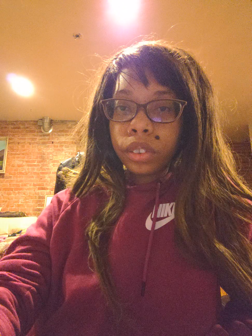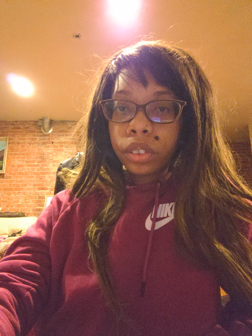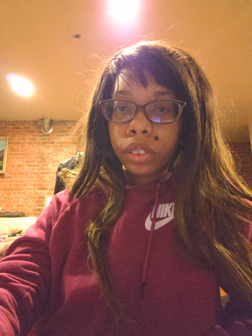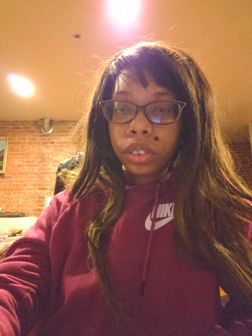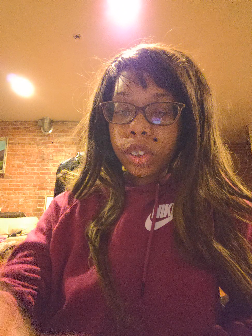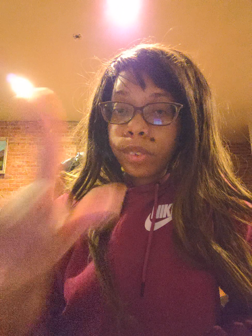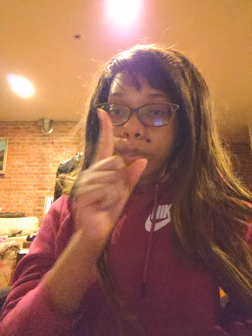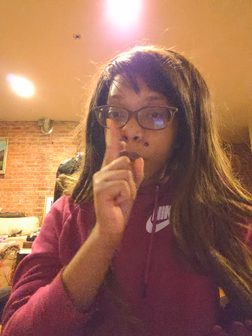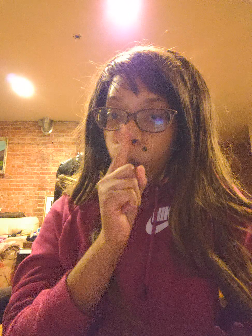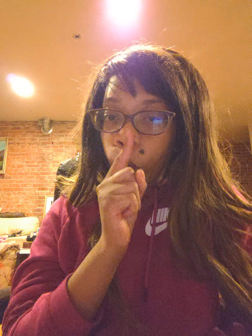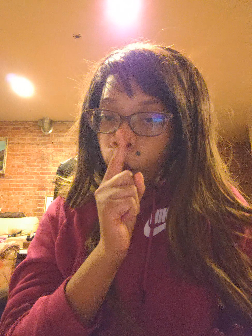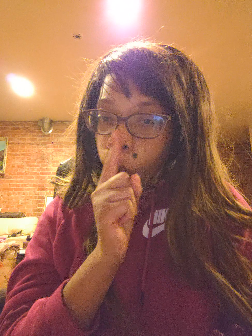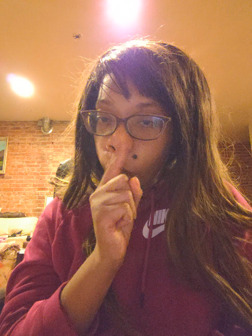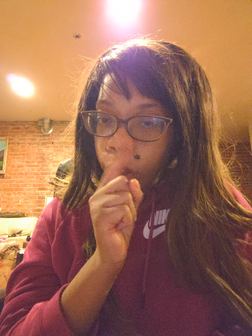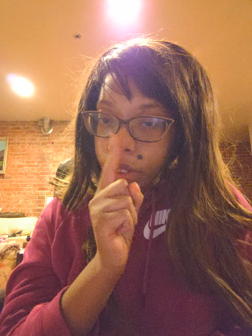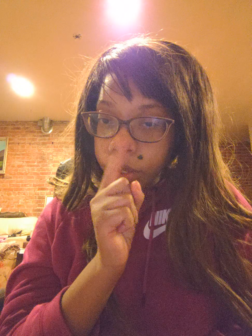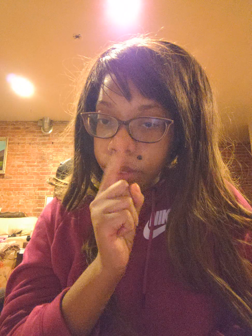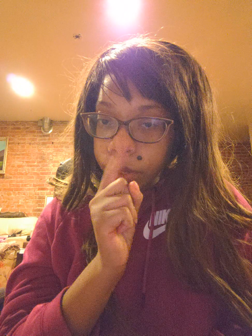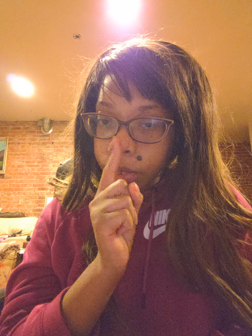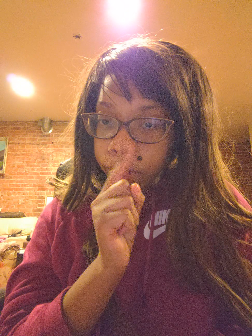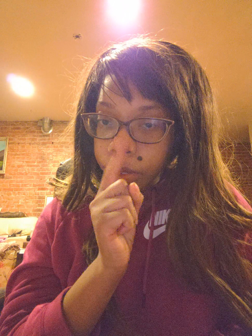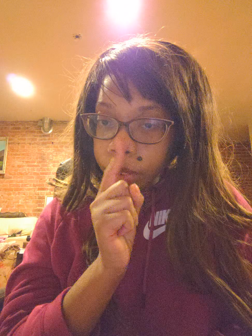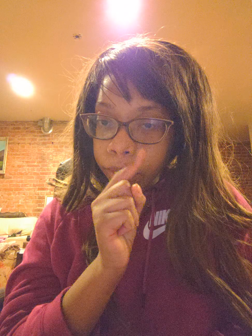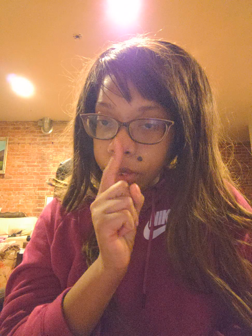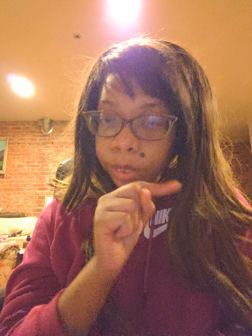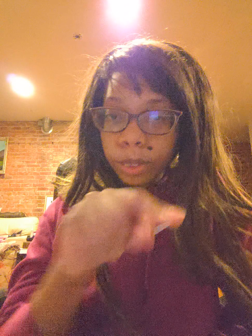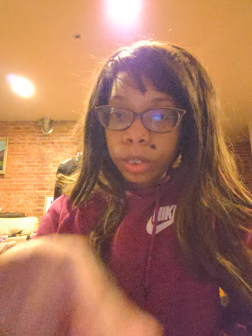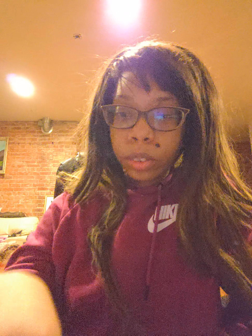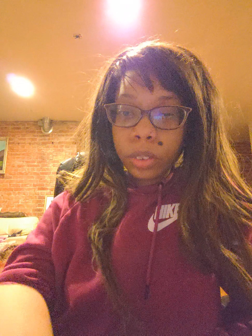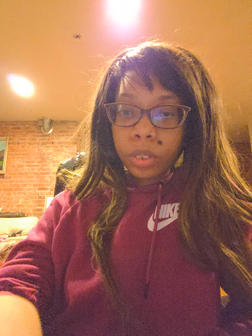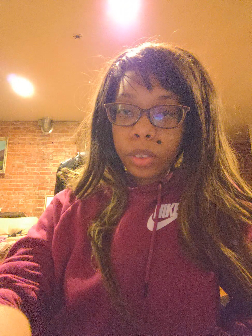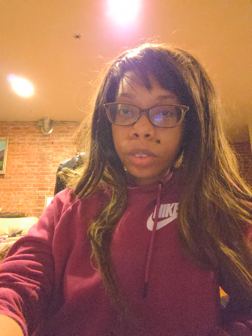mouse